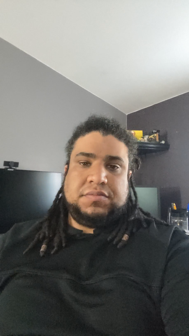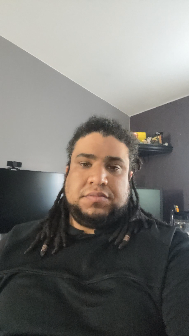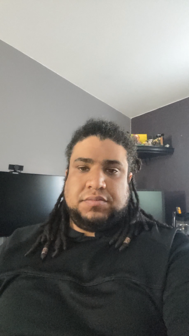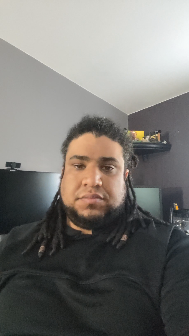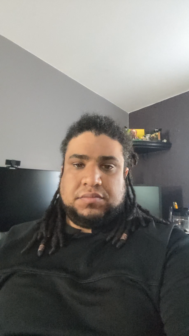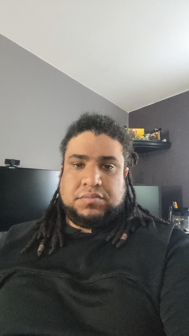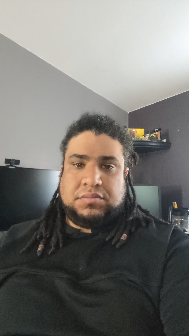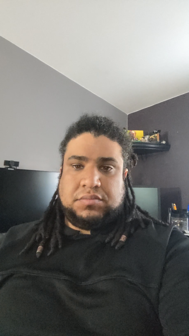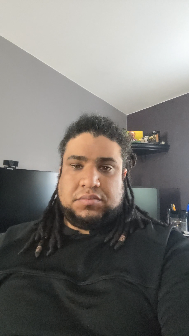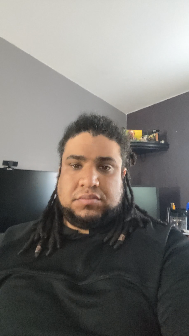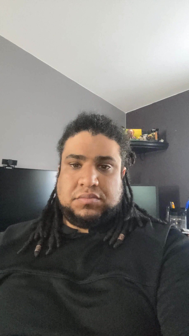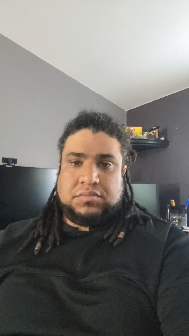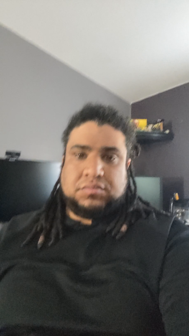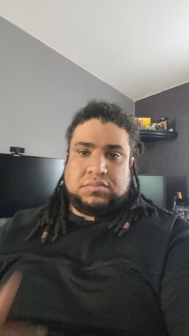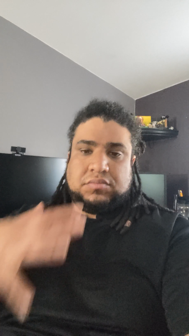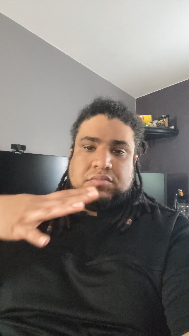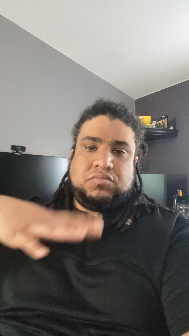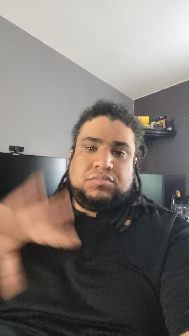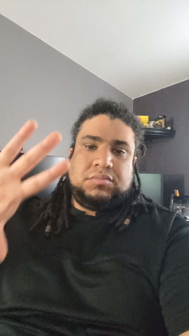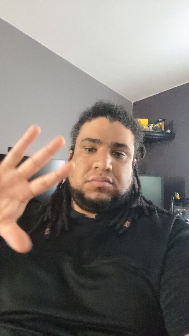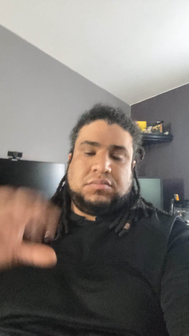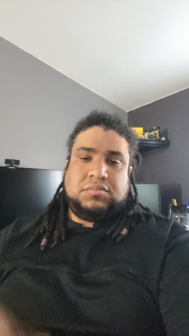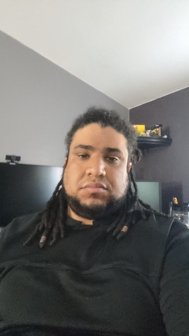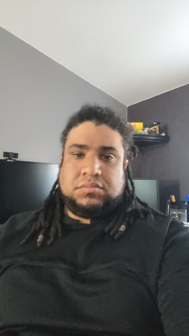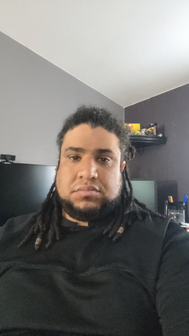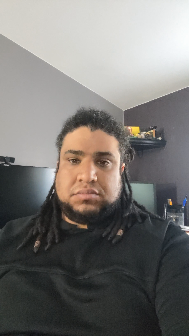dress